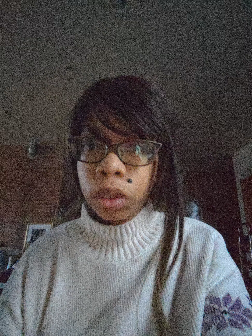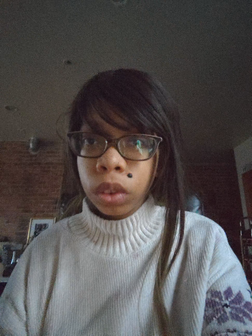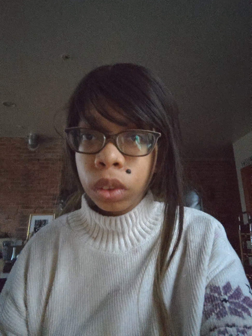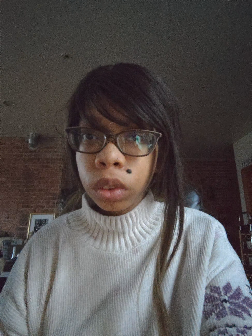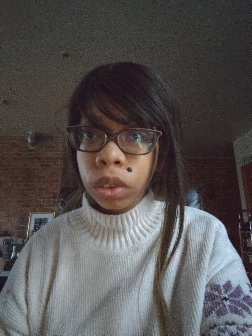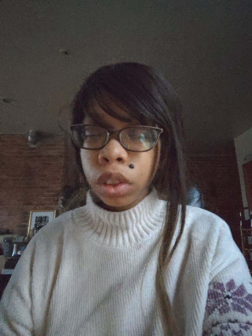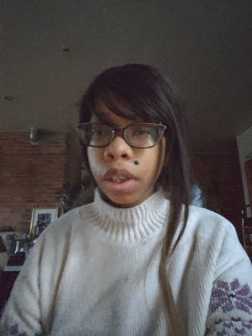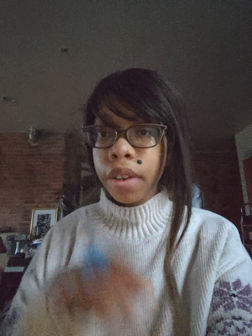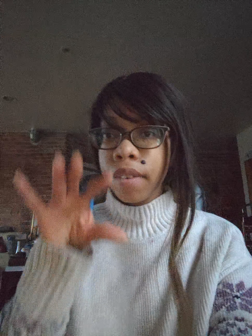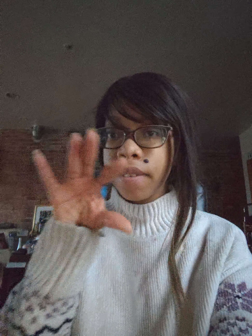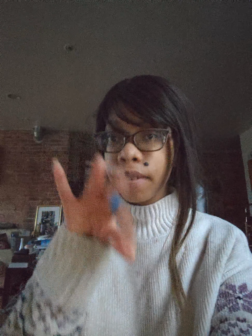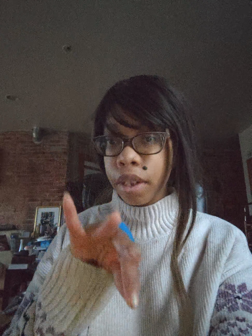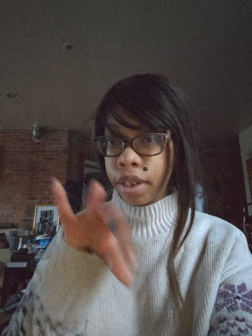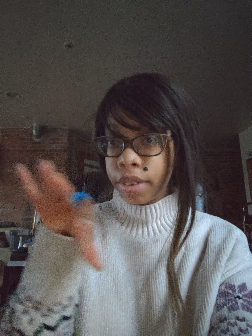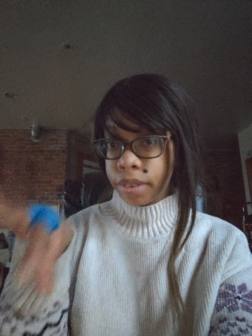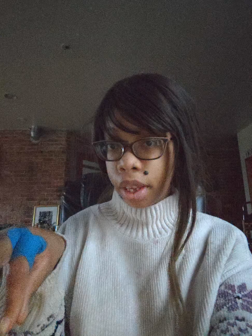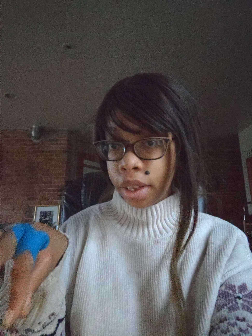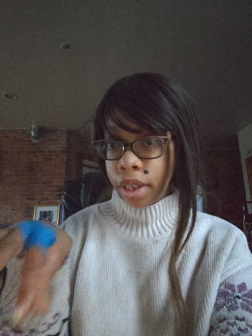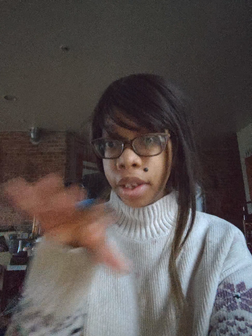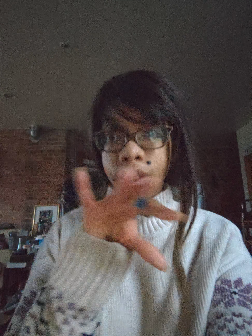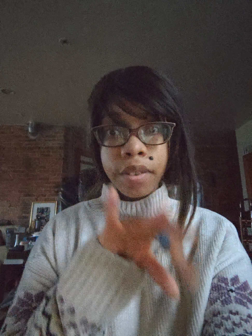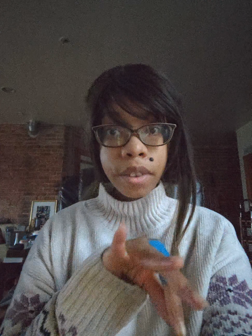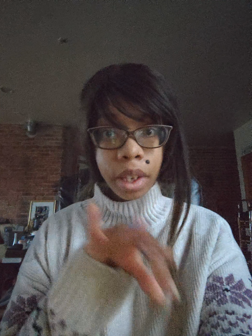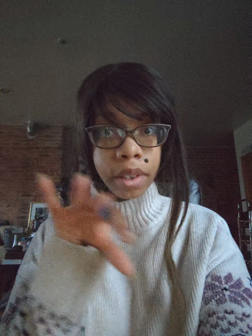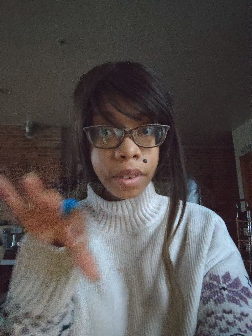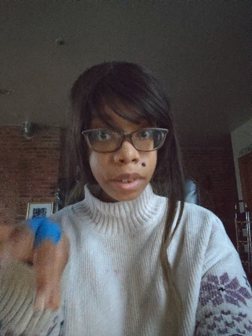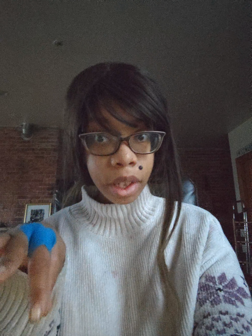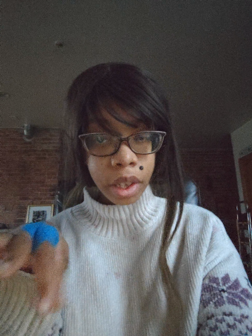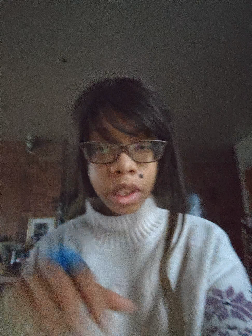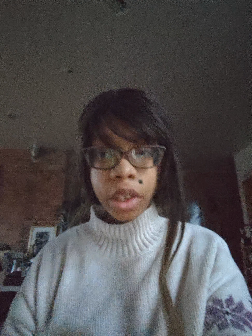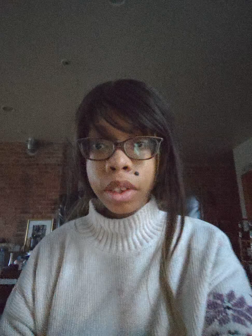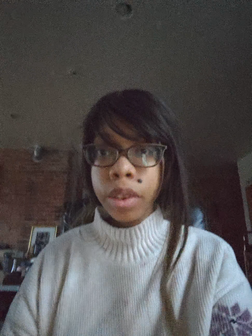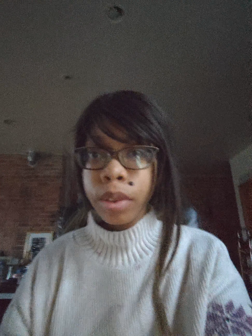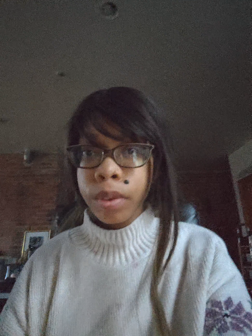french fries